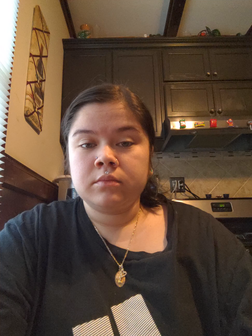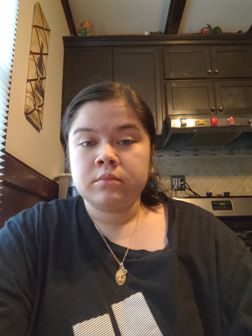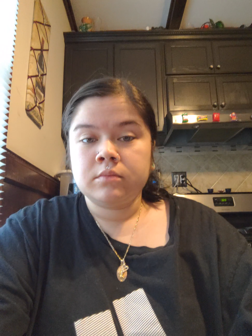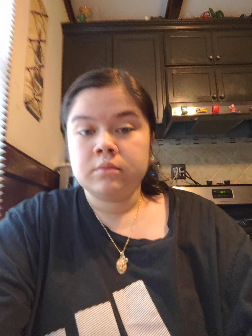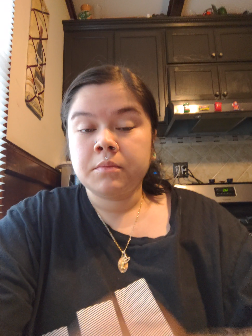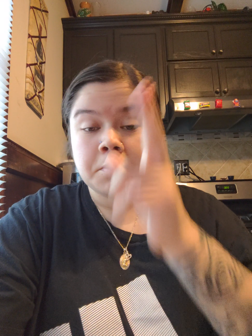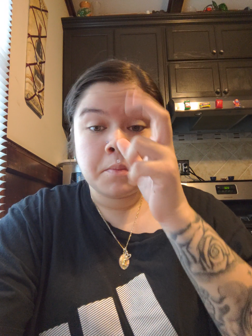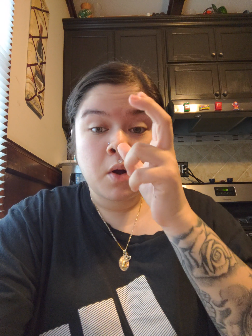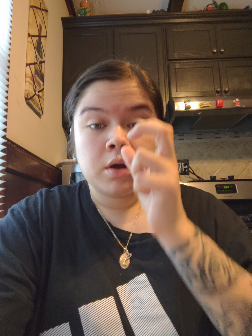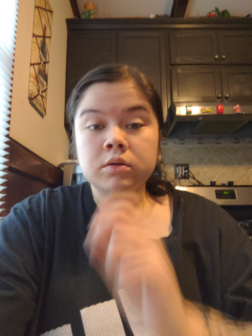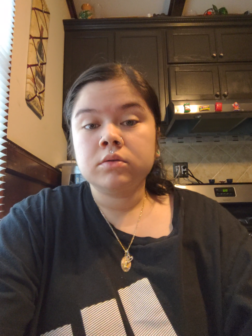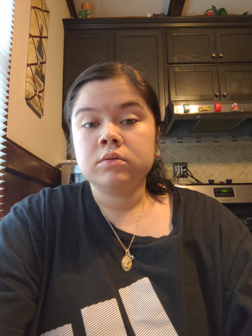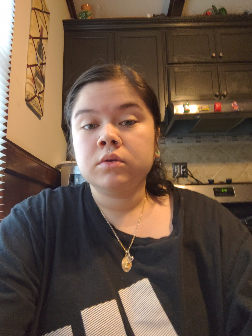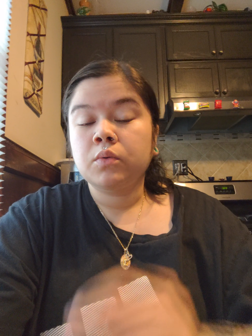bug